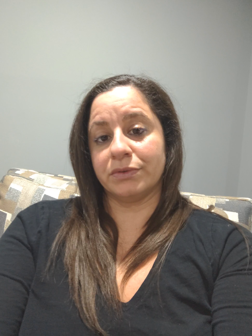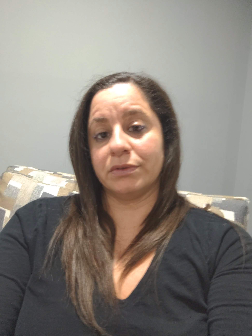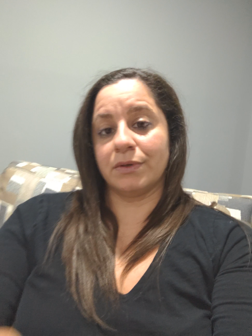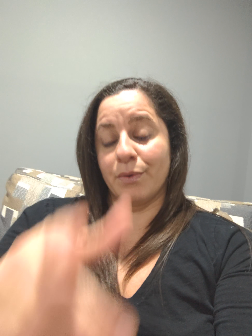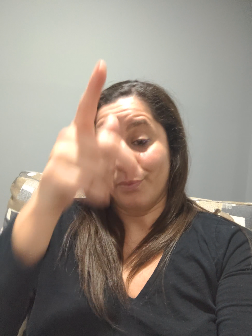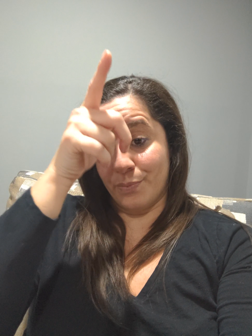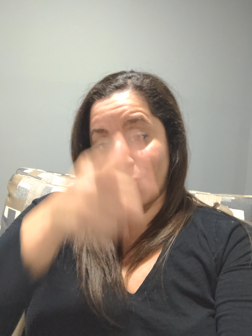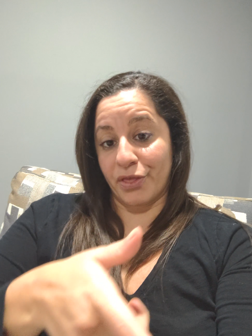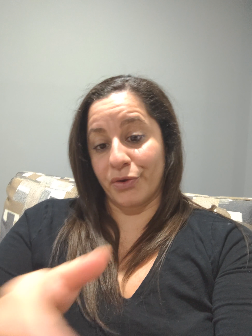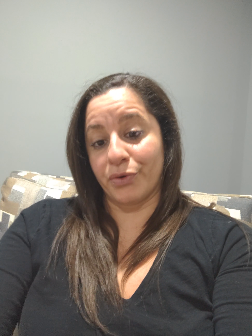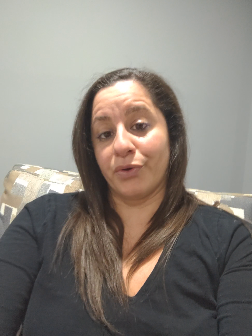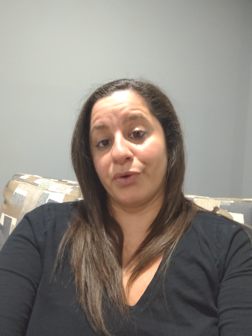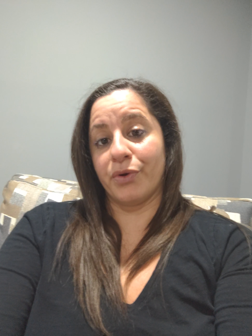brother